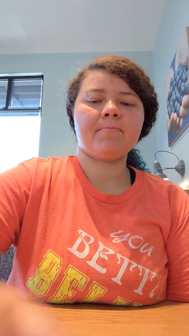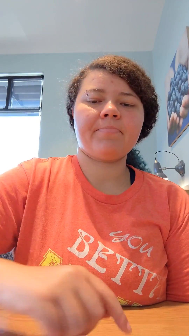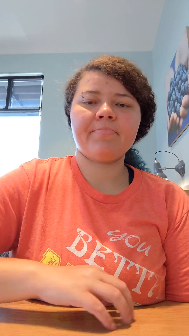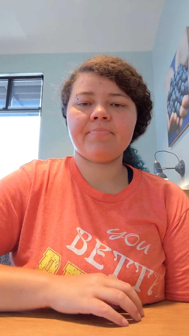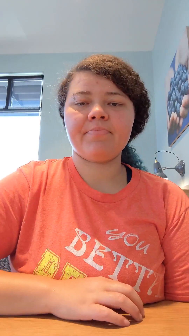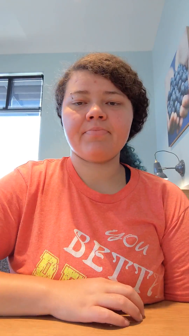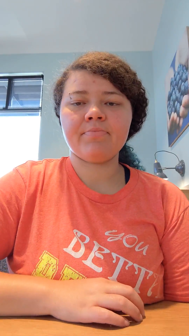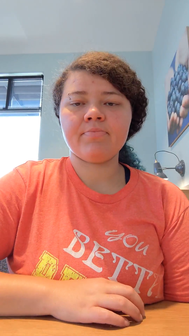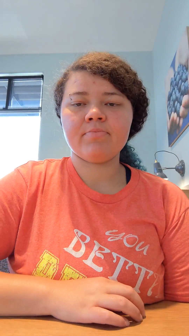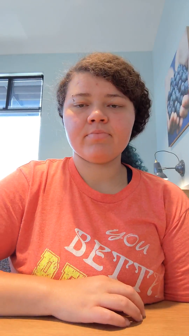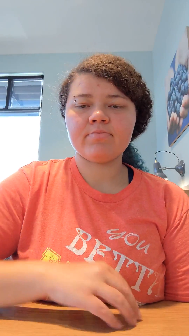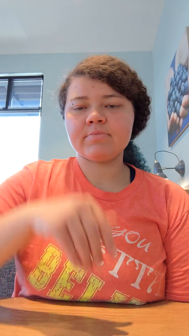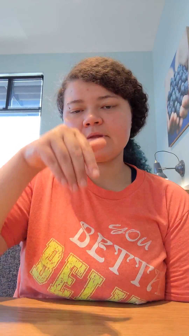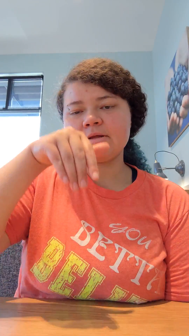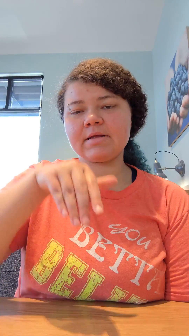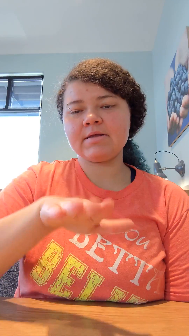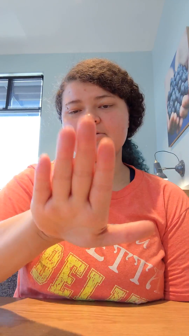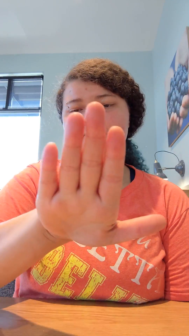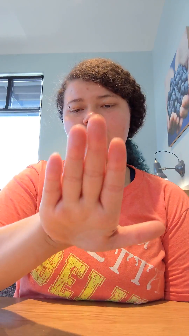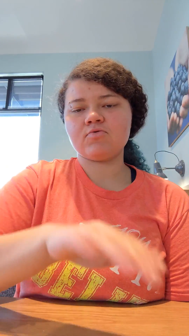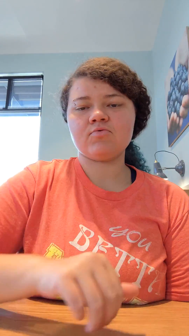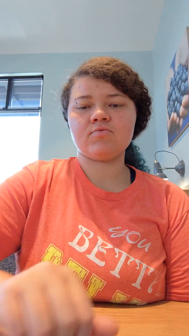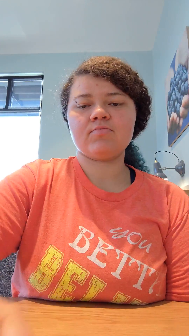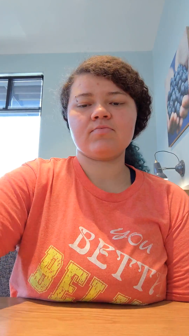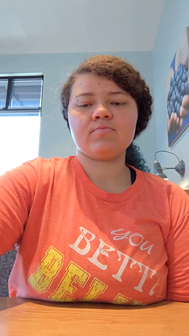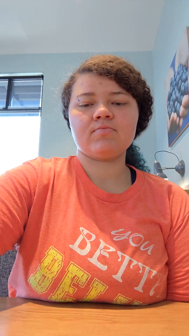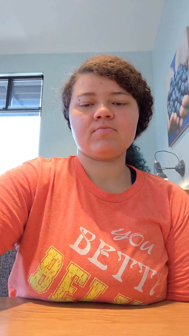enter